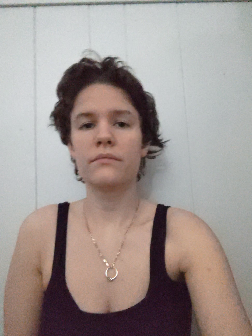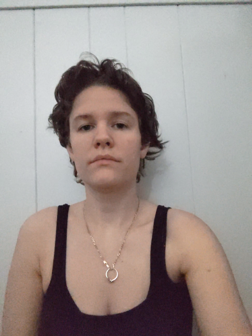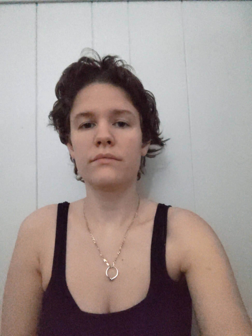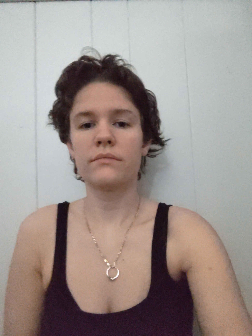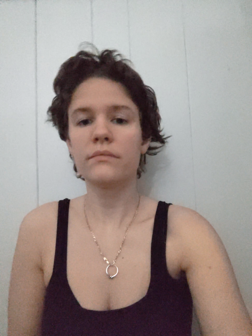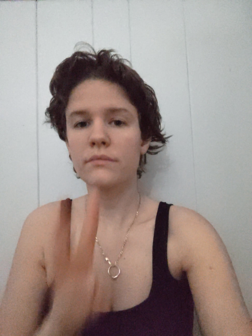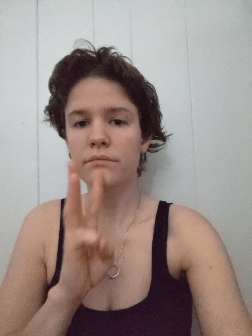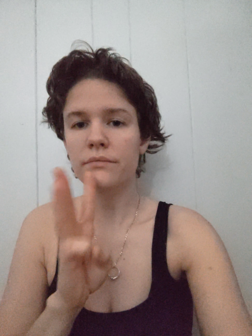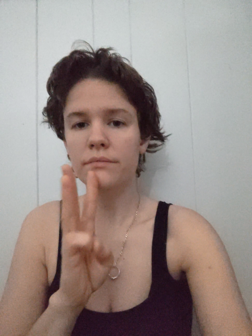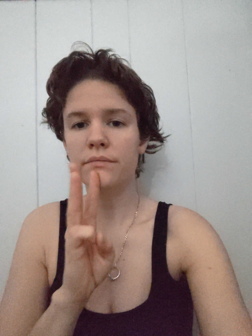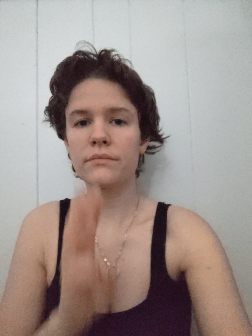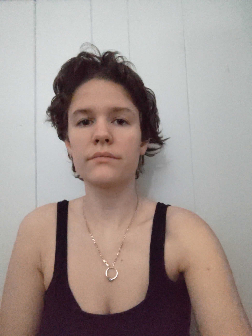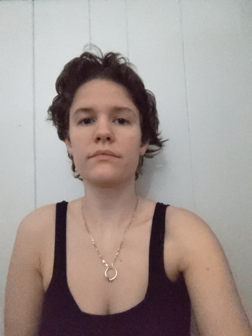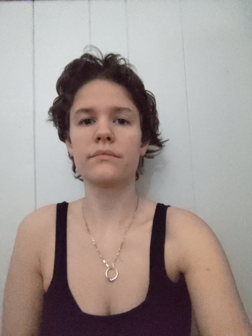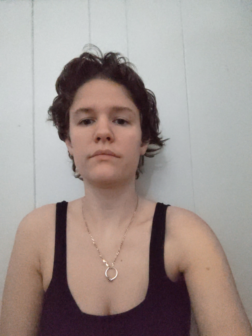water